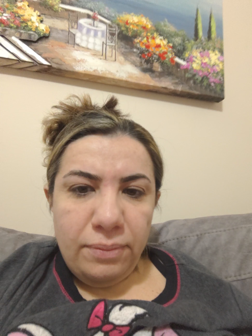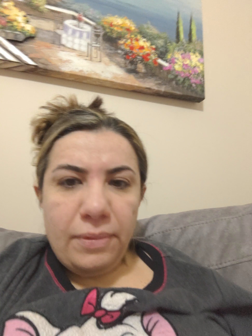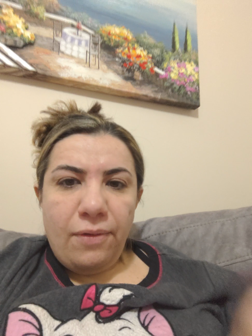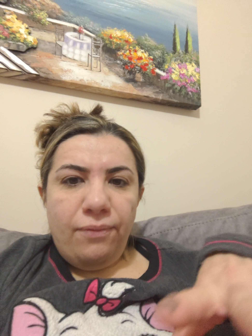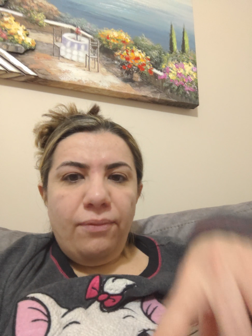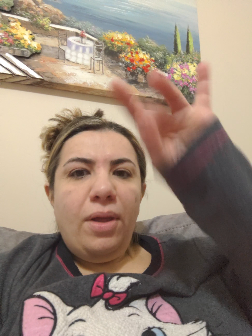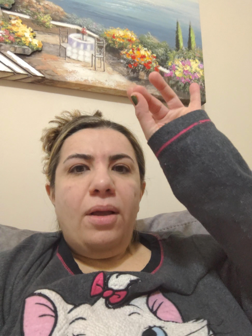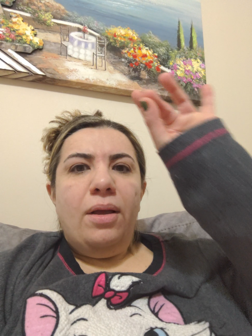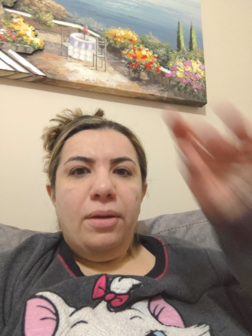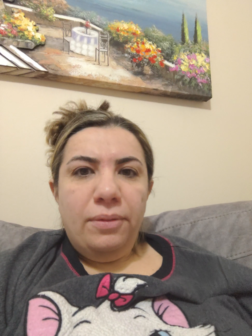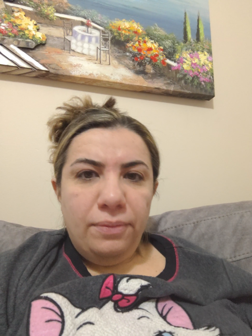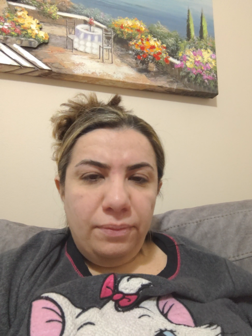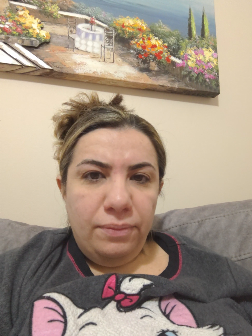find